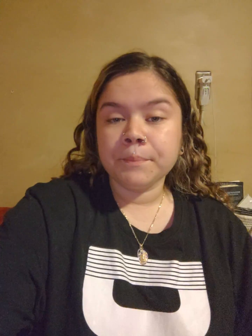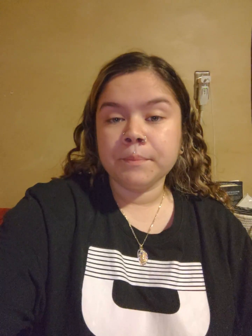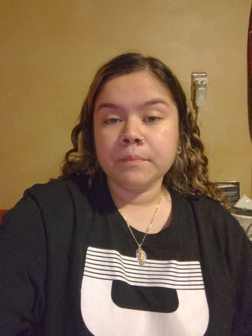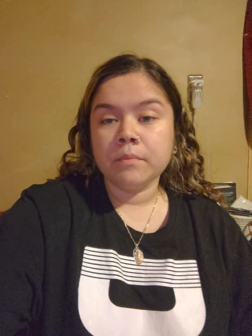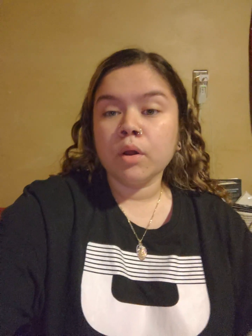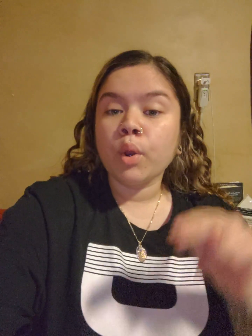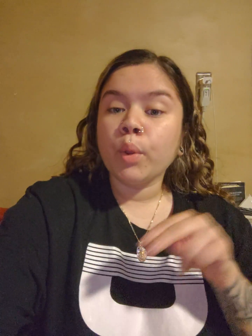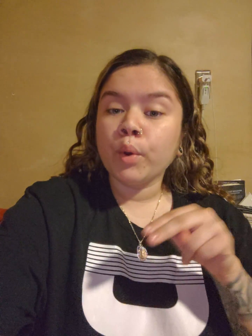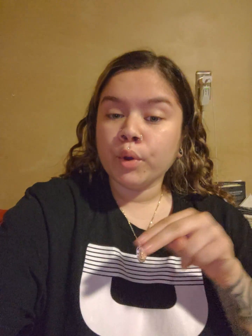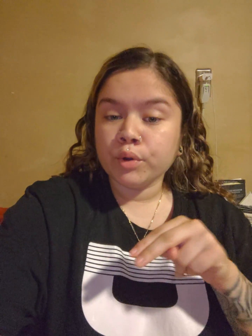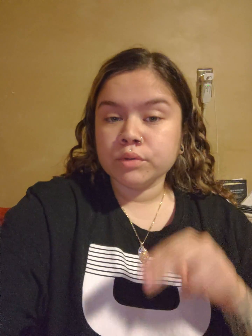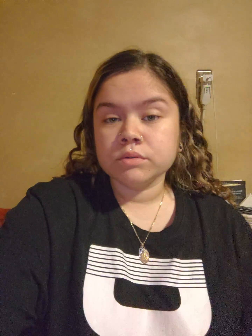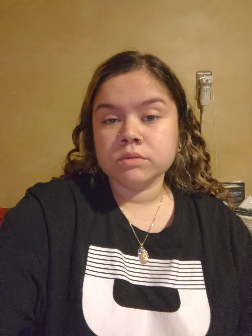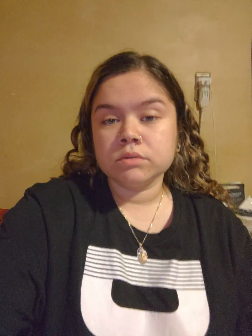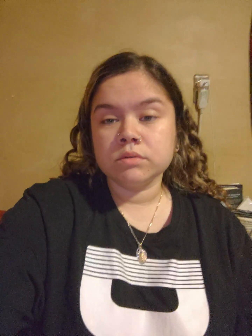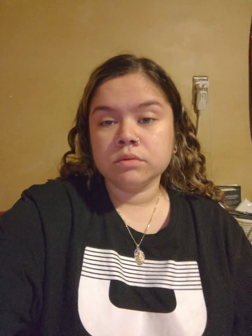nurse